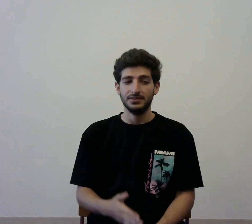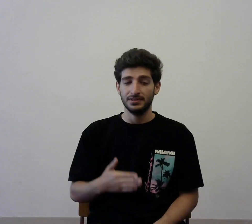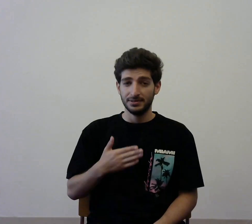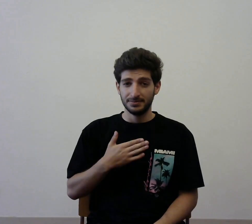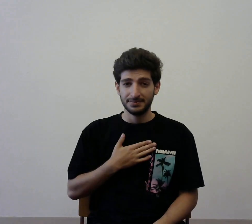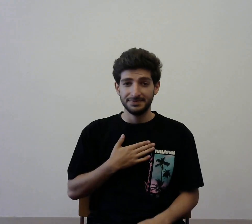mən